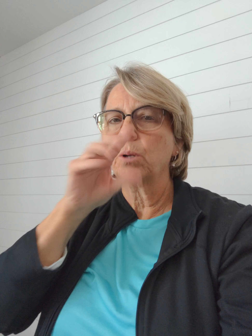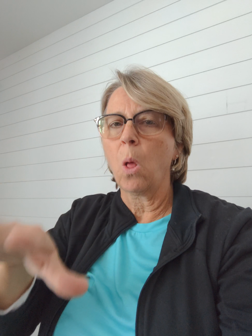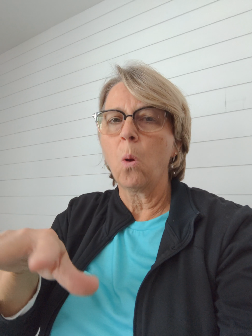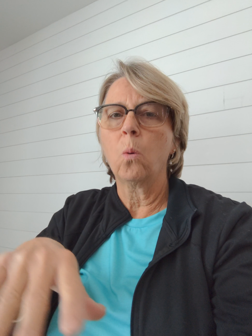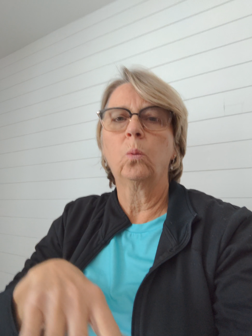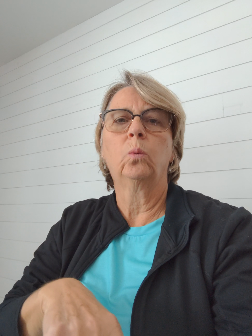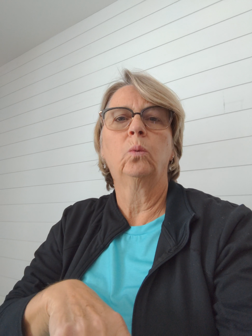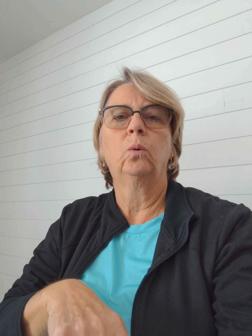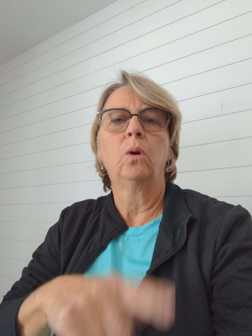blow